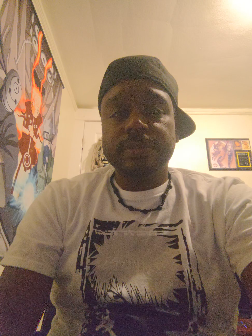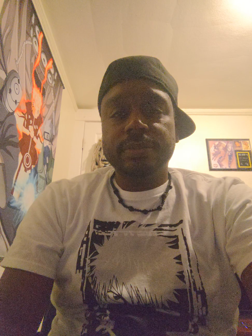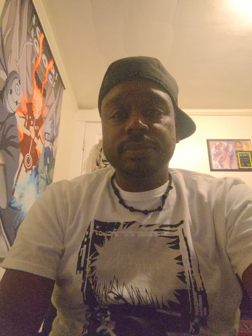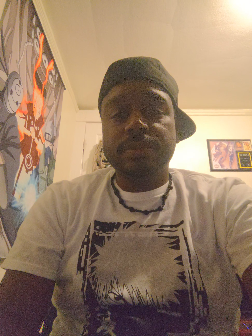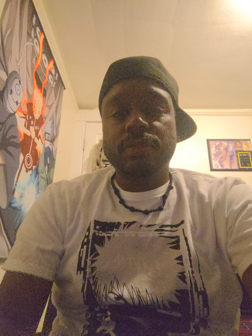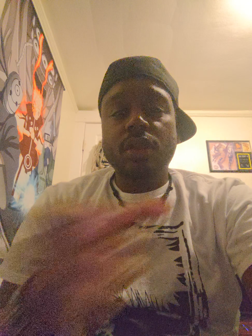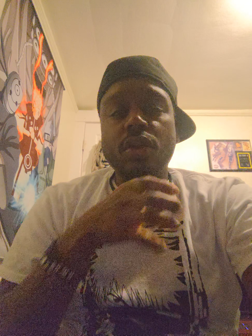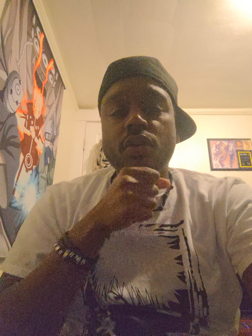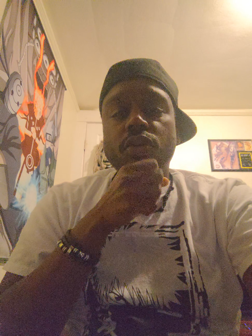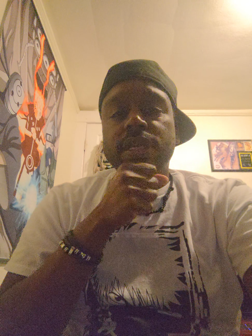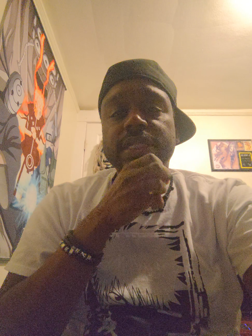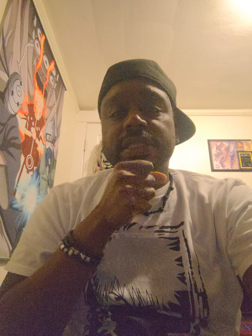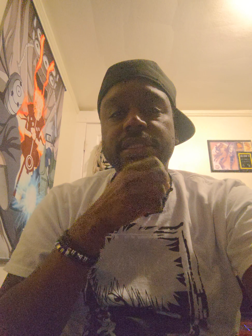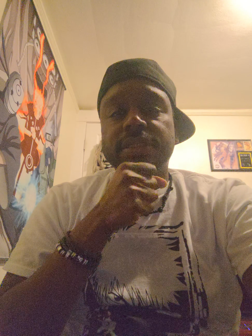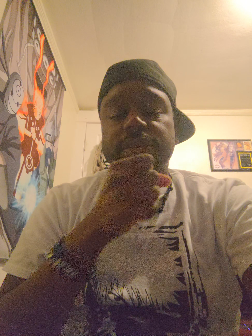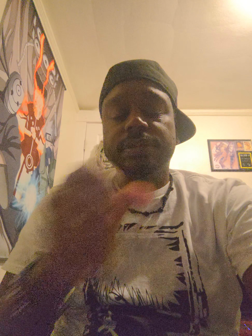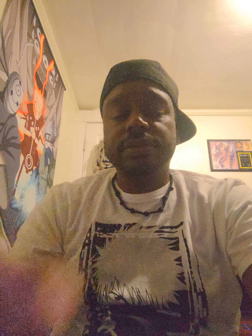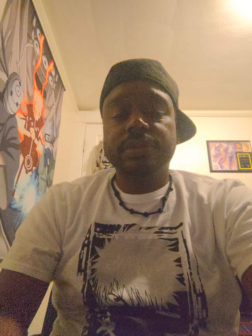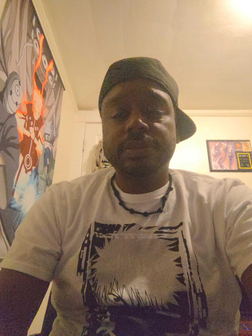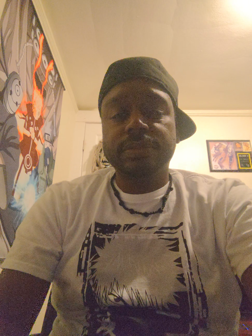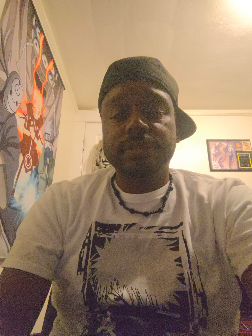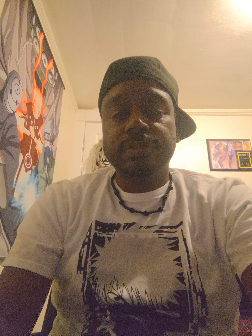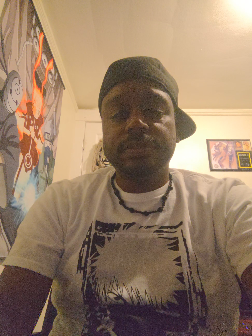orange